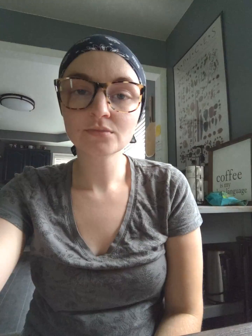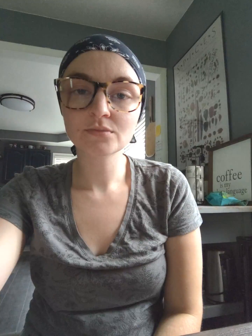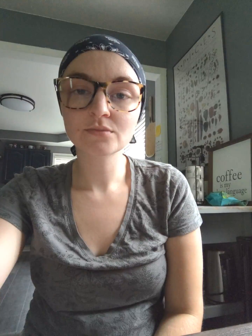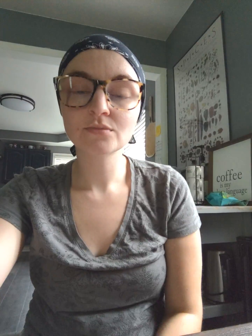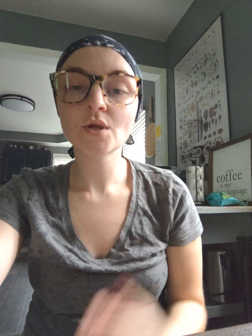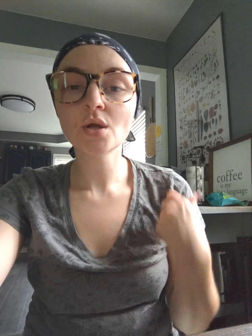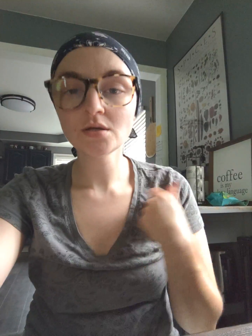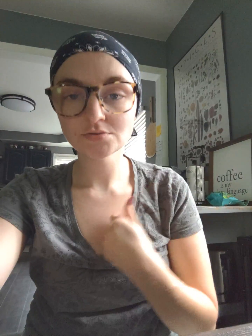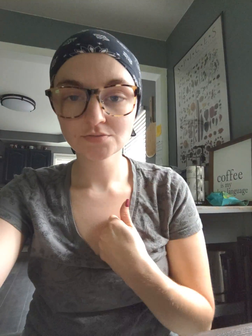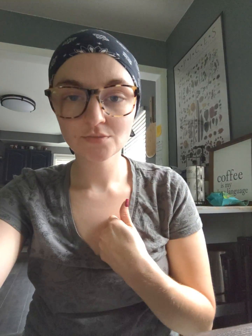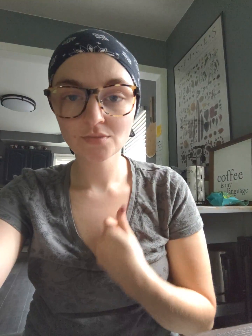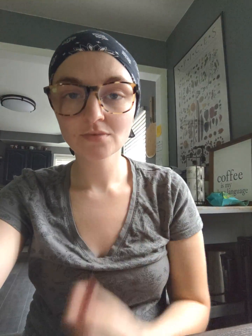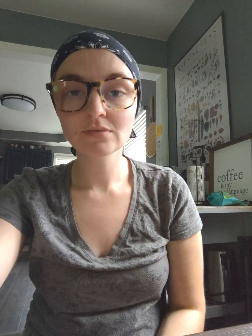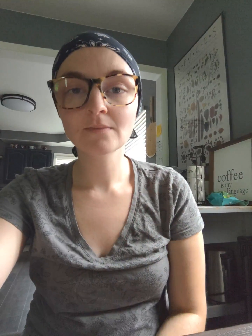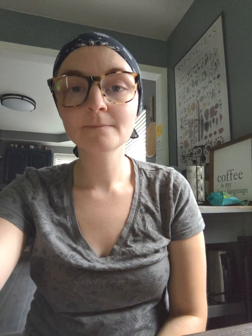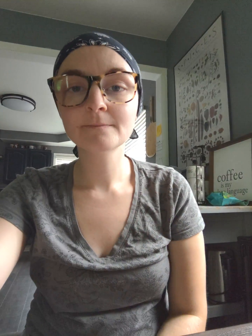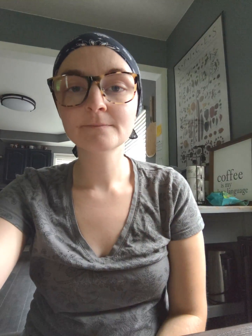coats